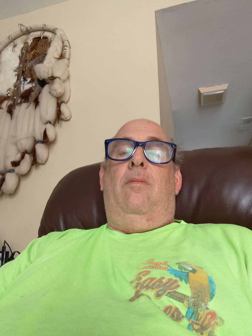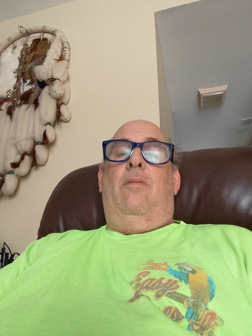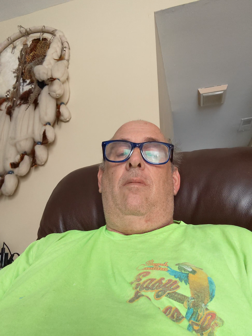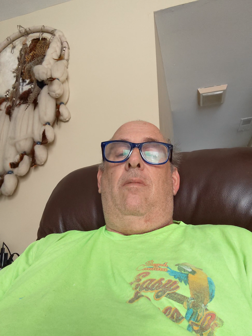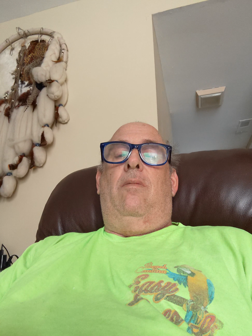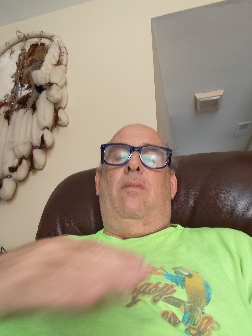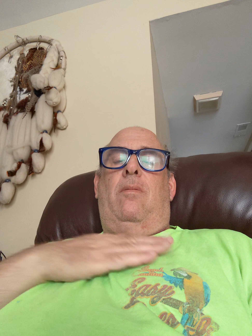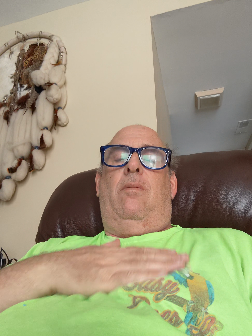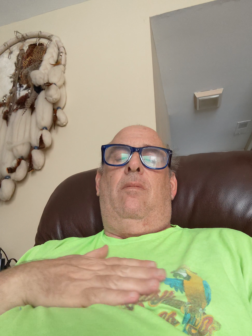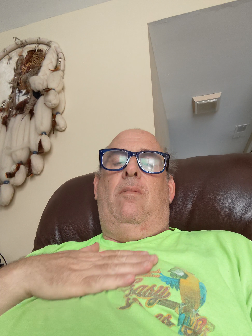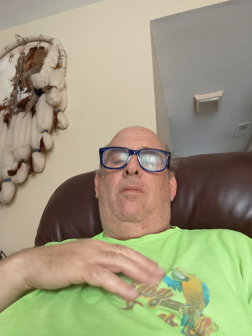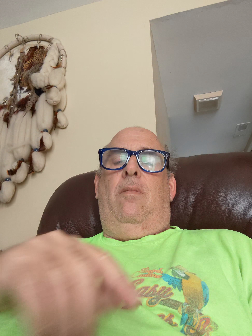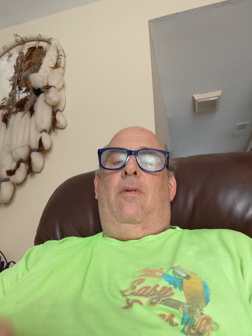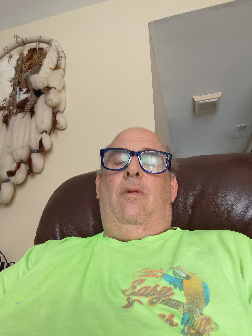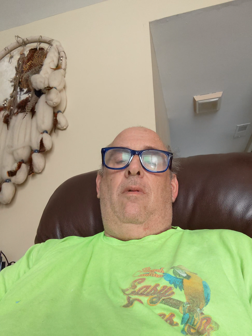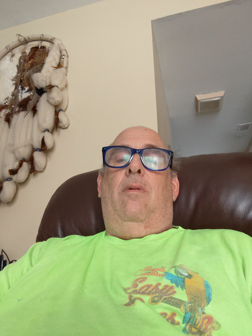please